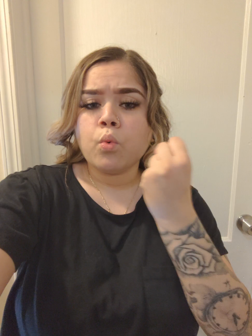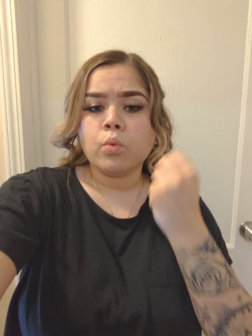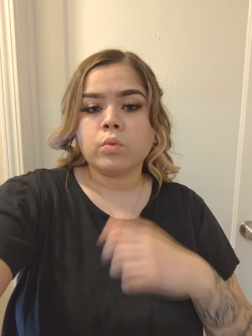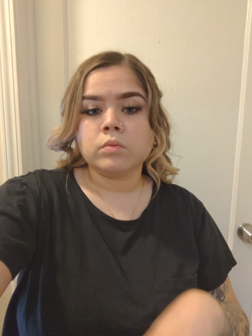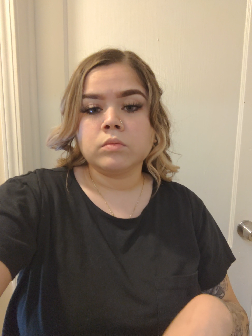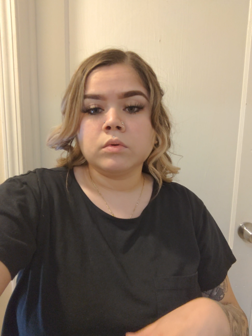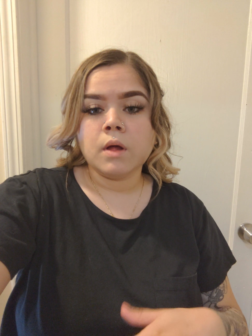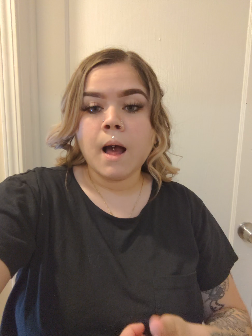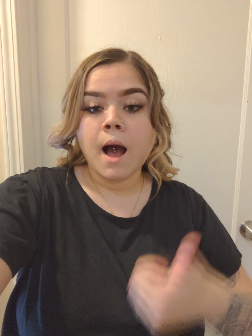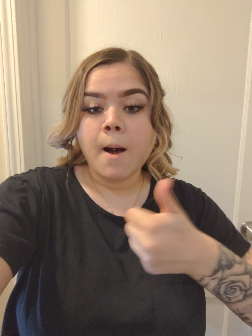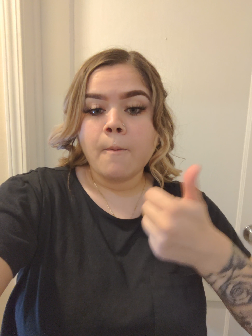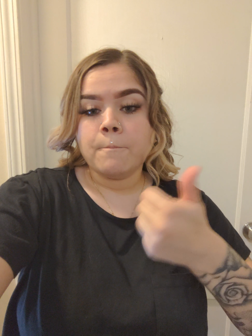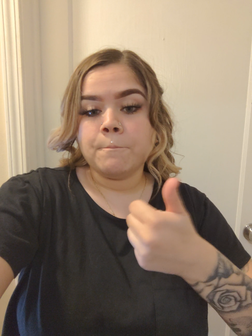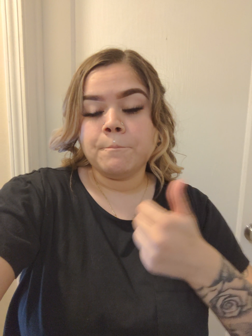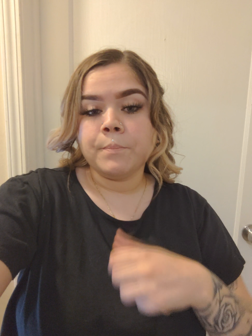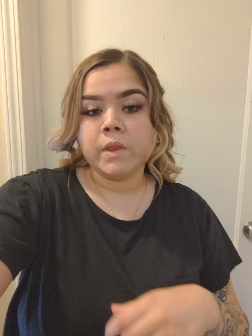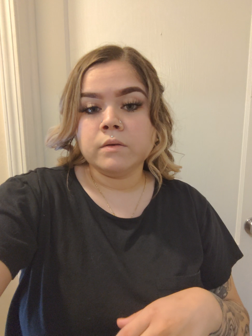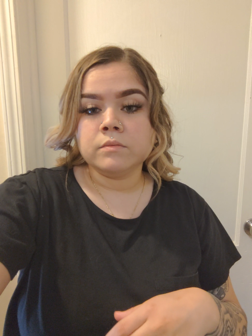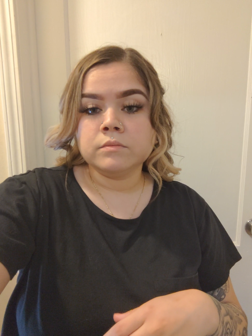help